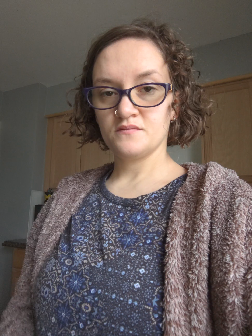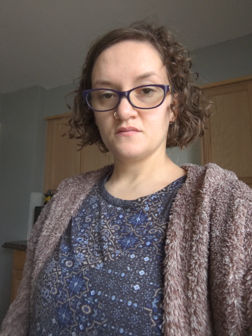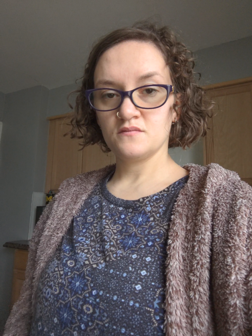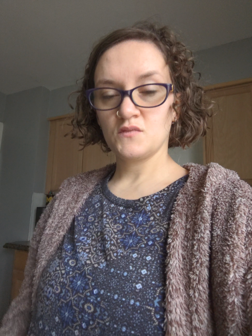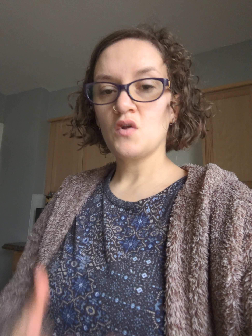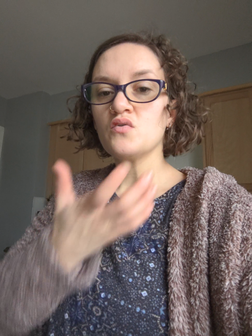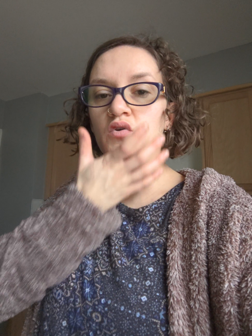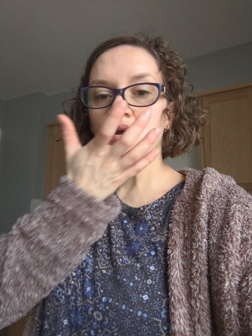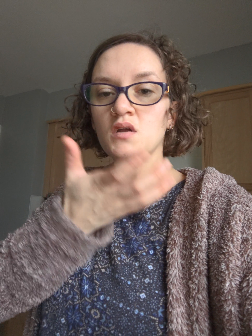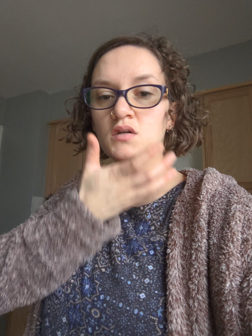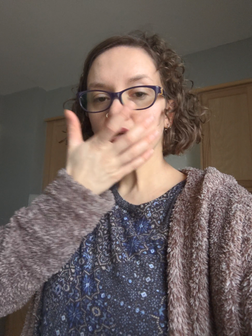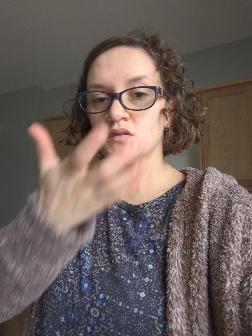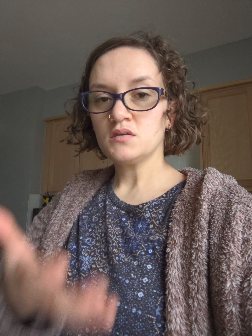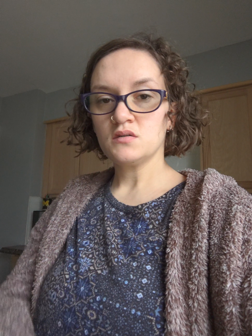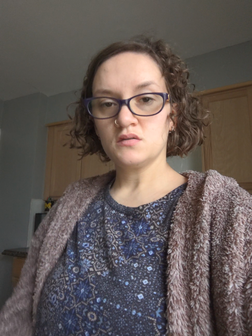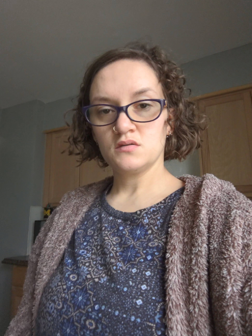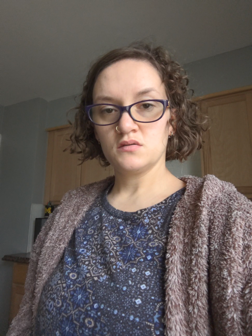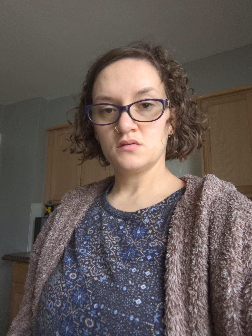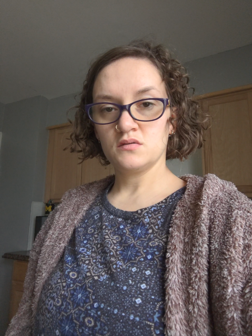grass